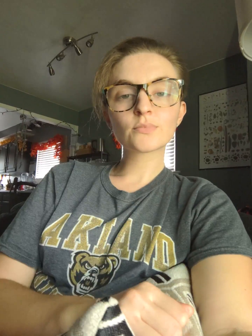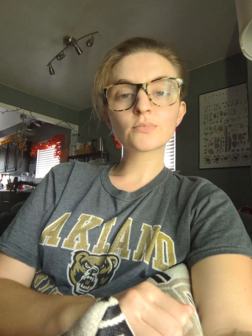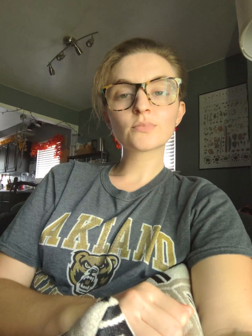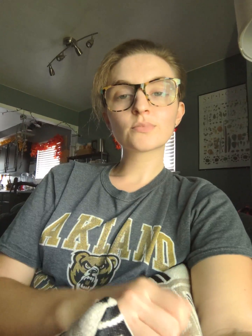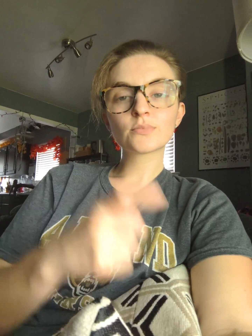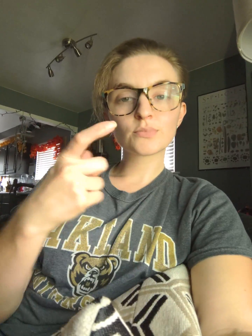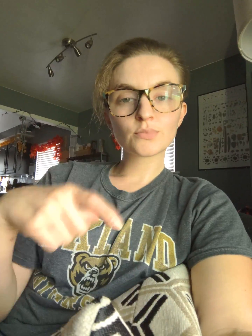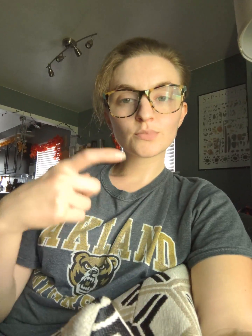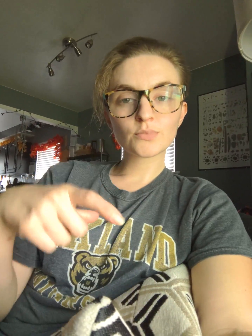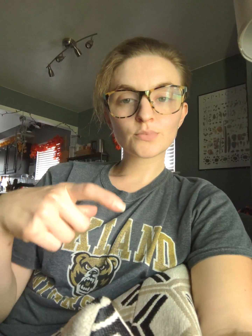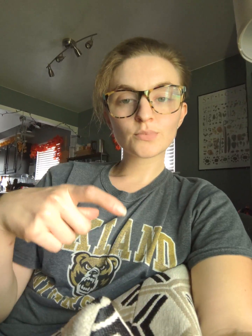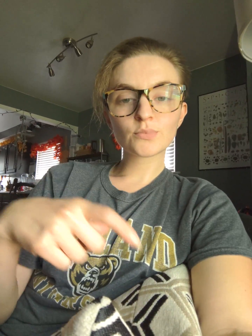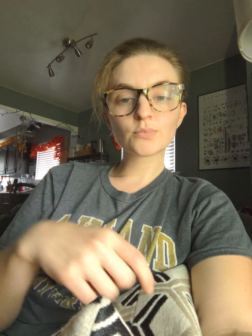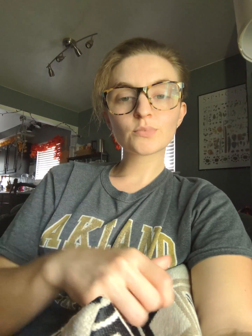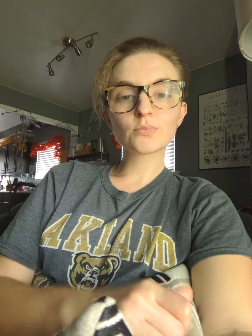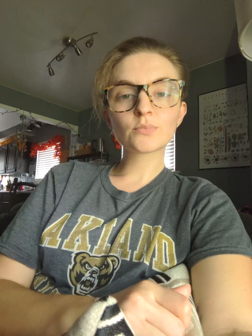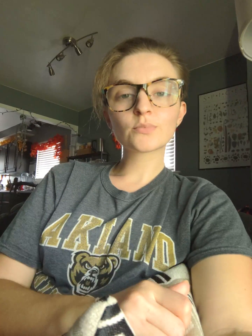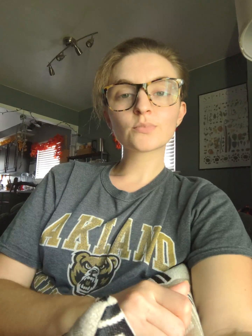plate